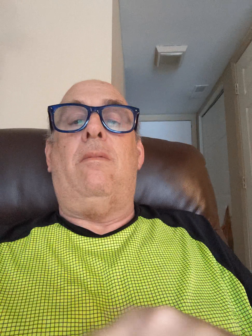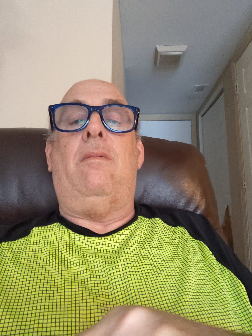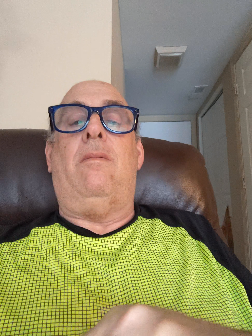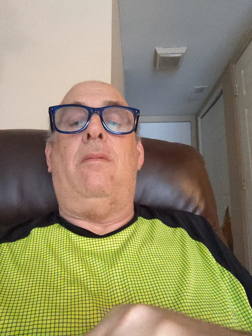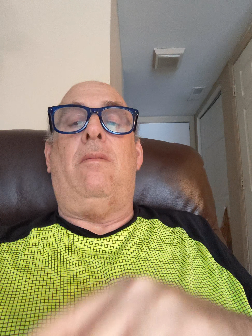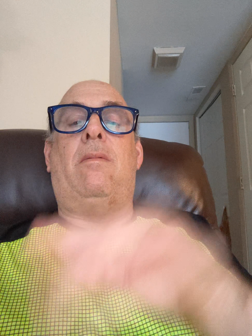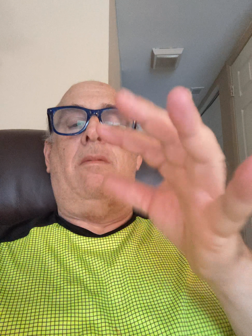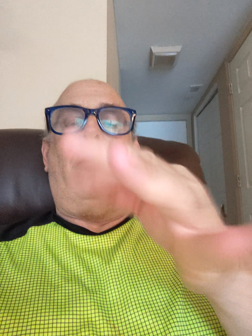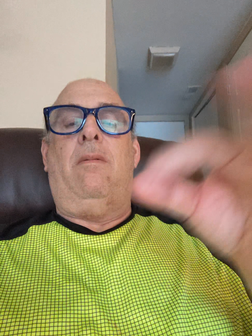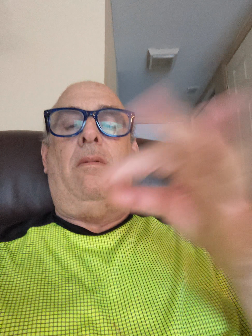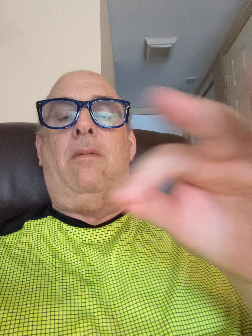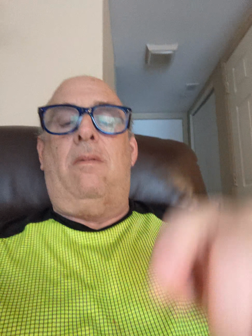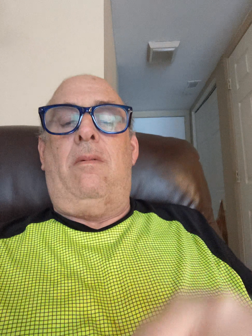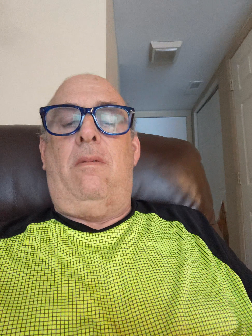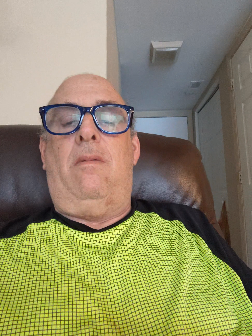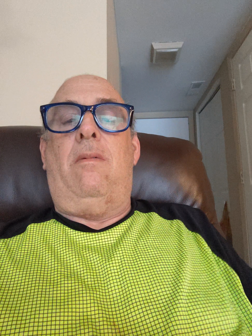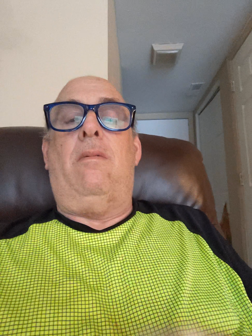story